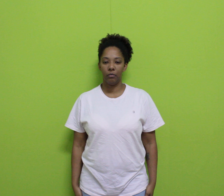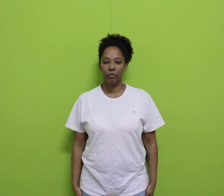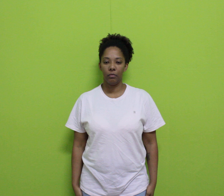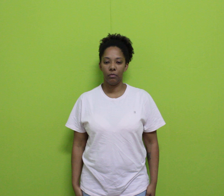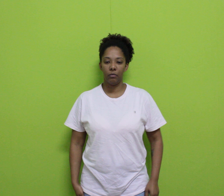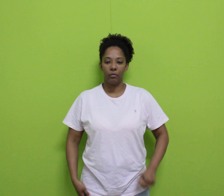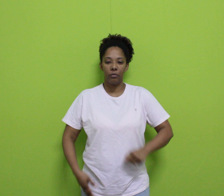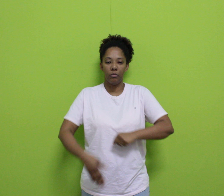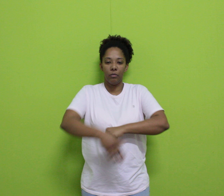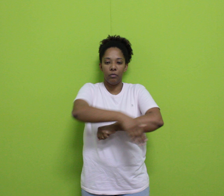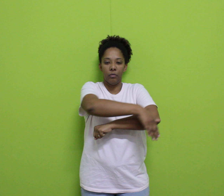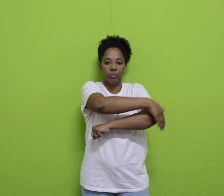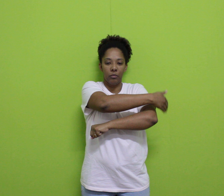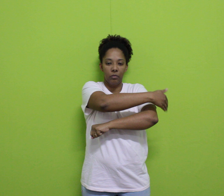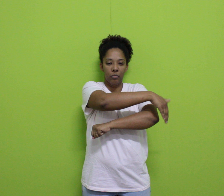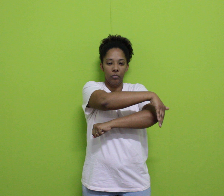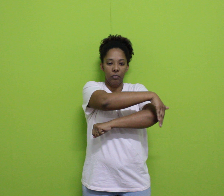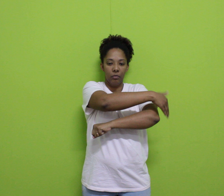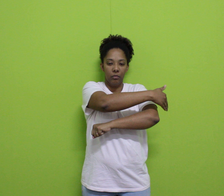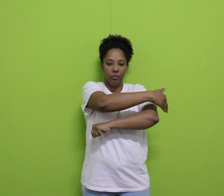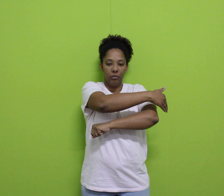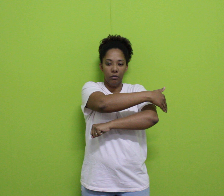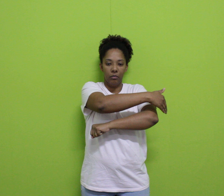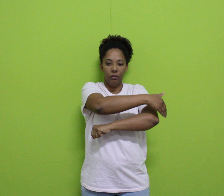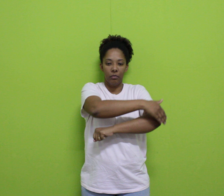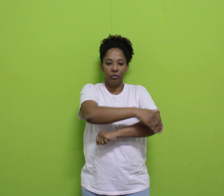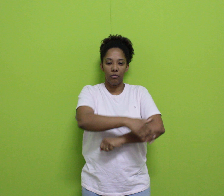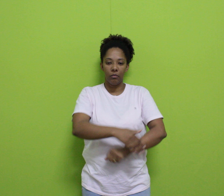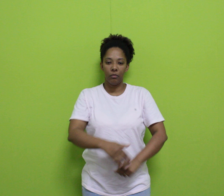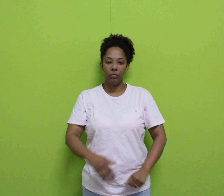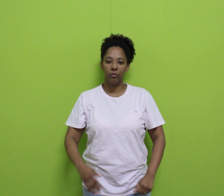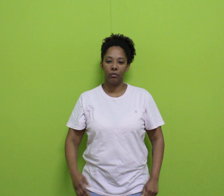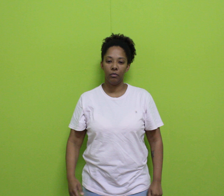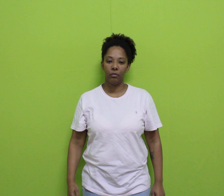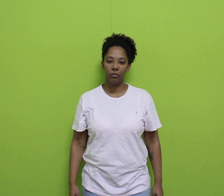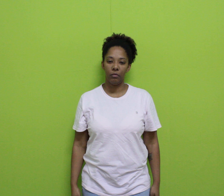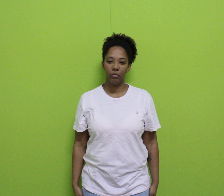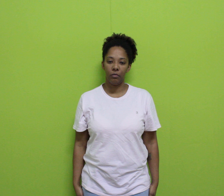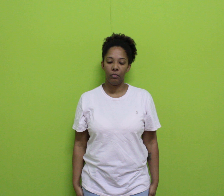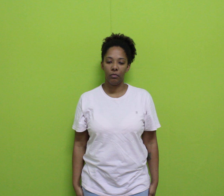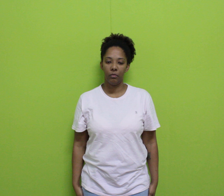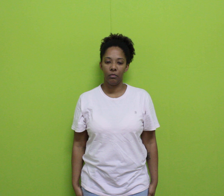esquina